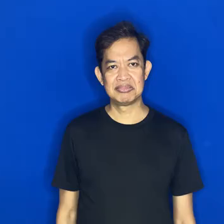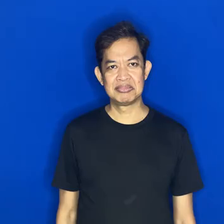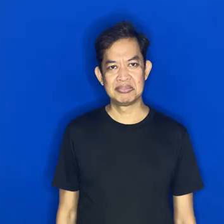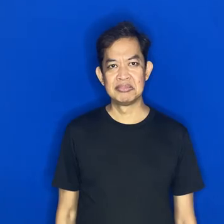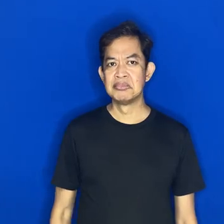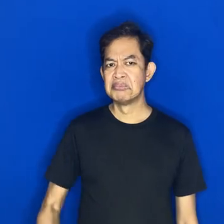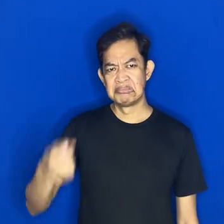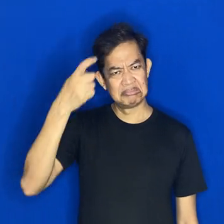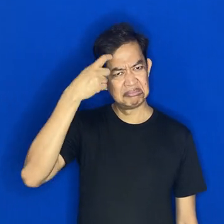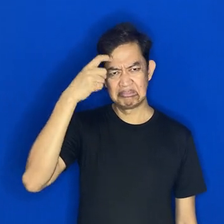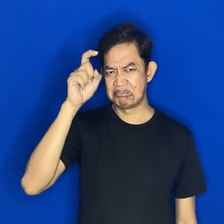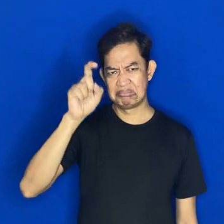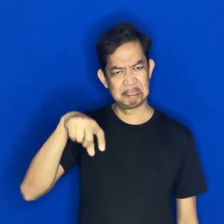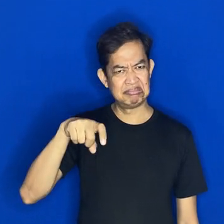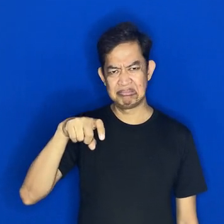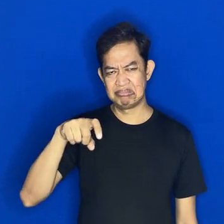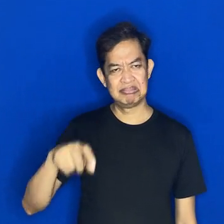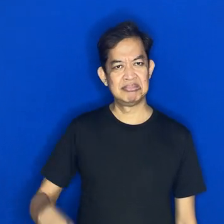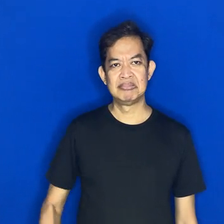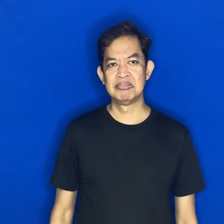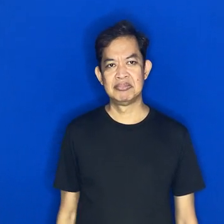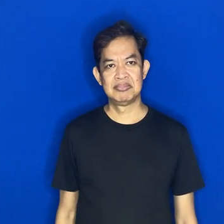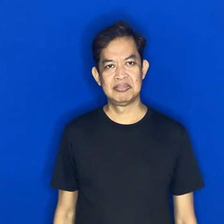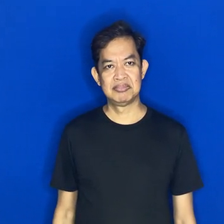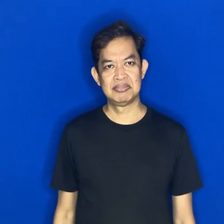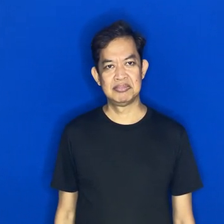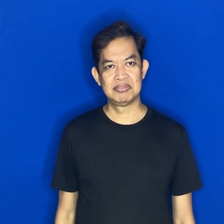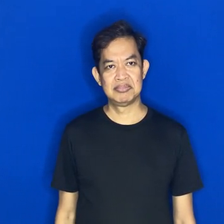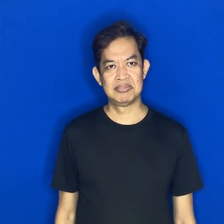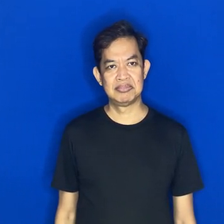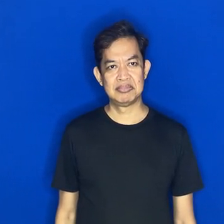don’t understand